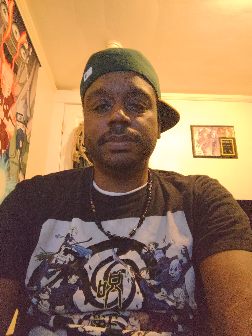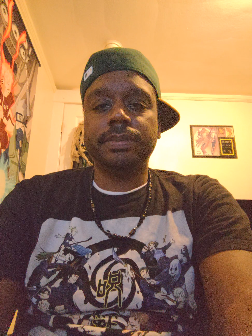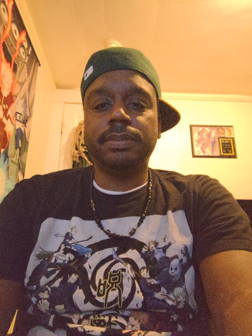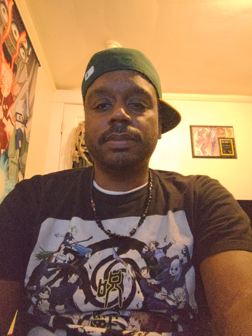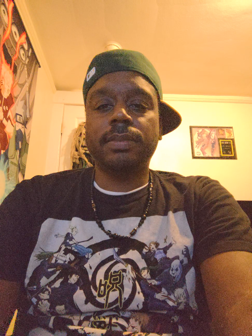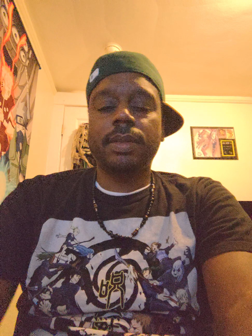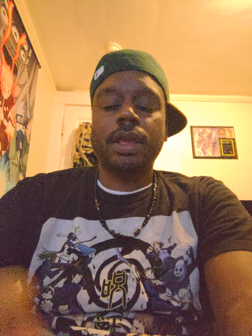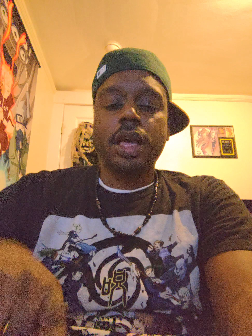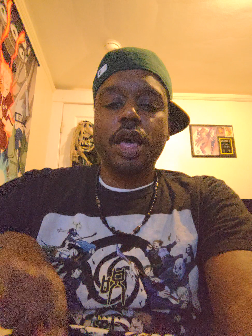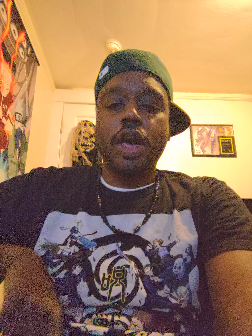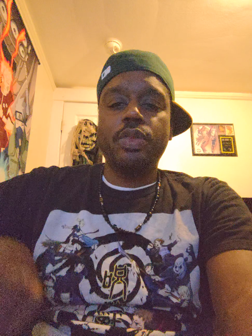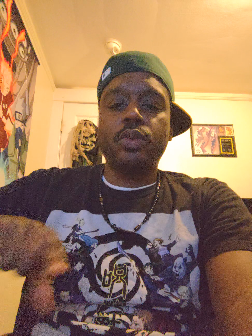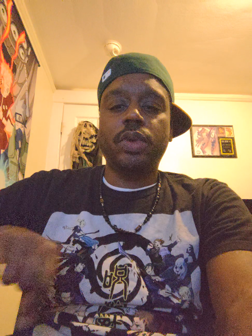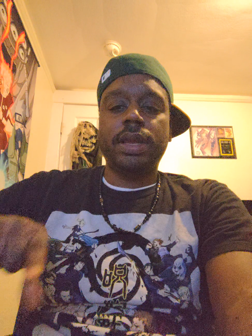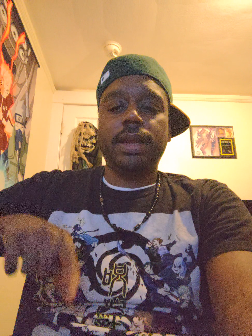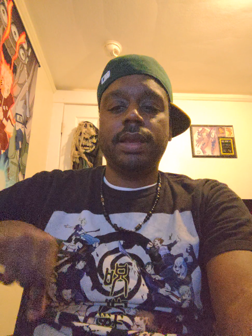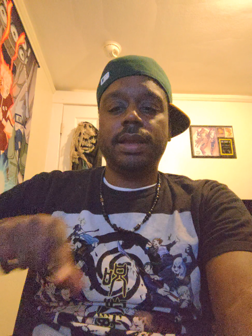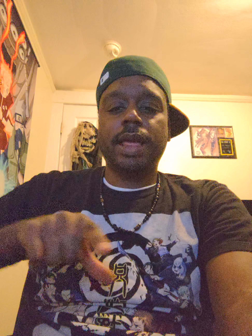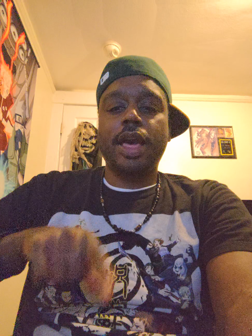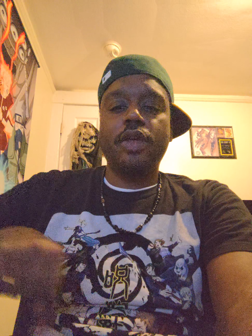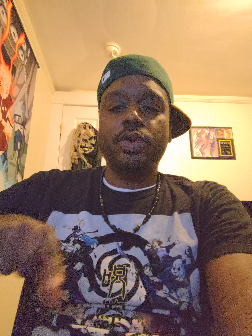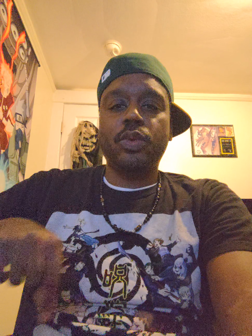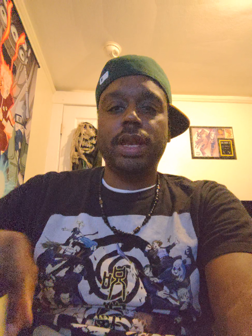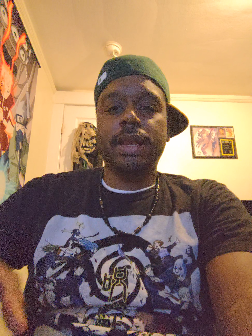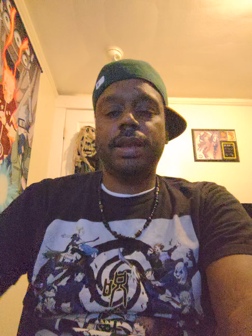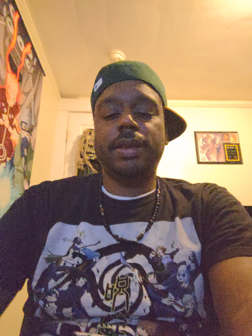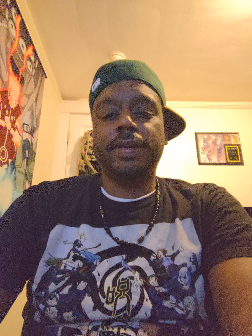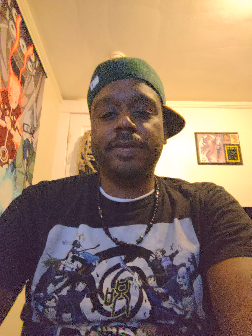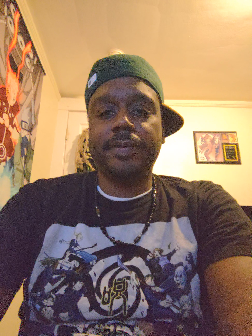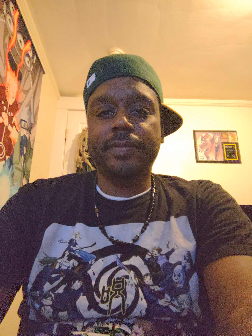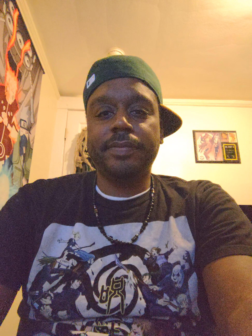underwear